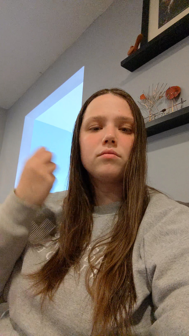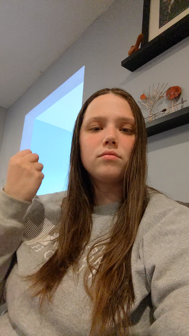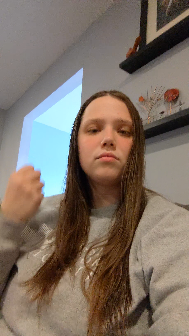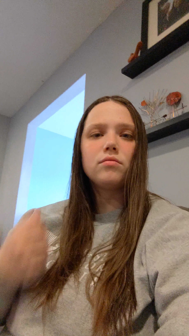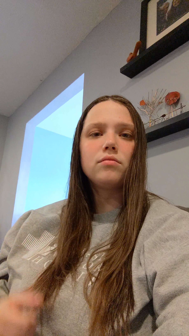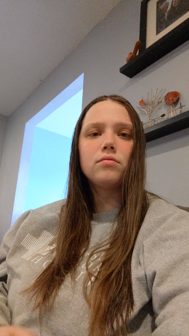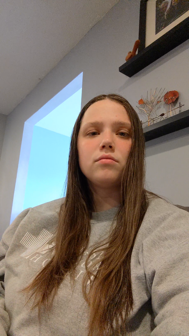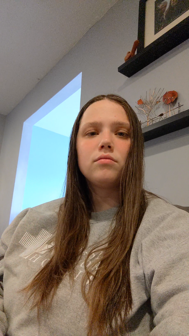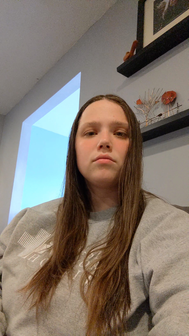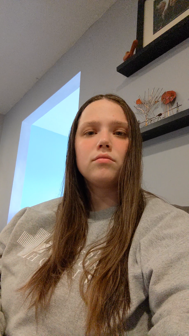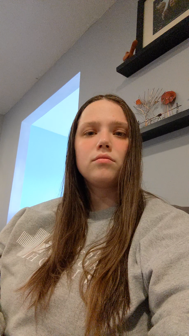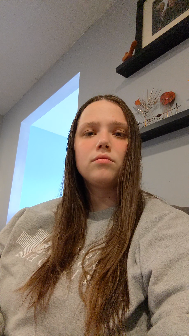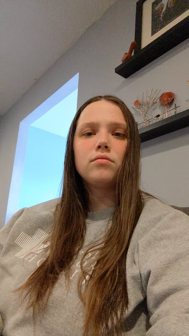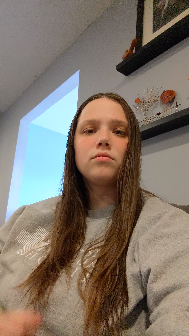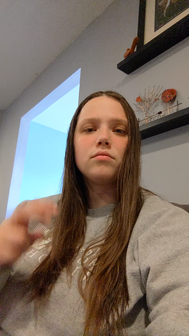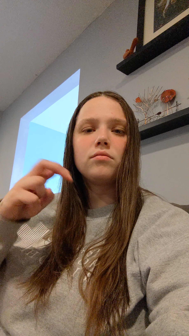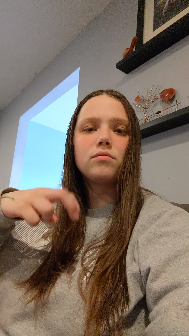potato